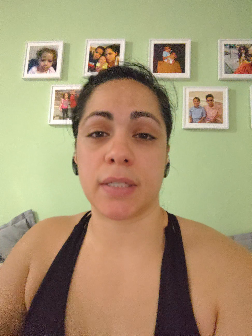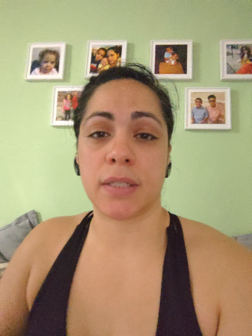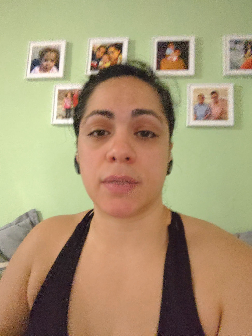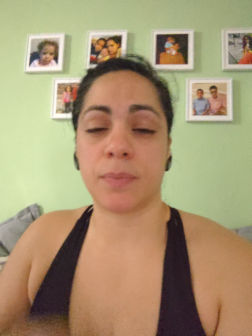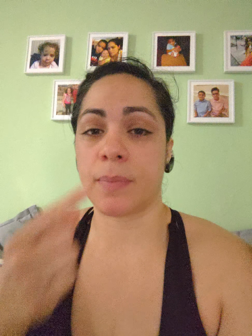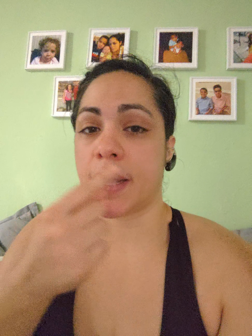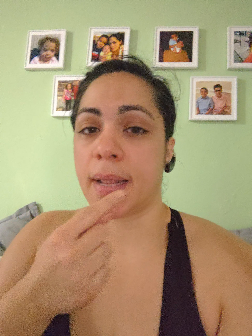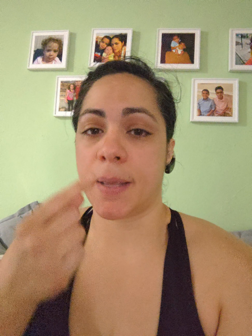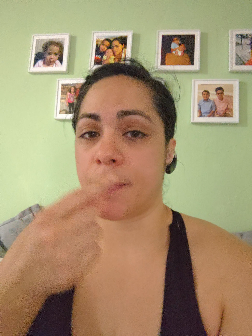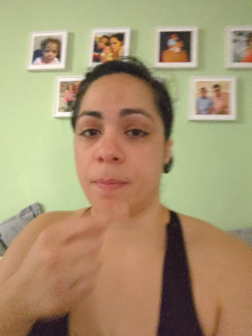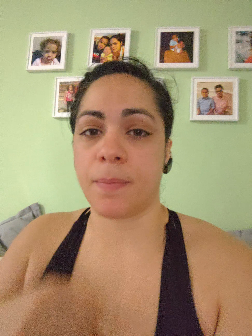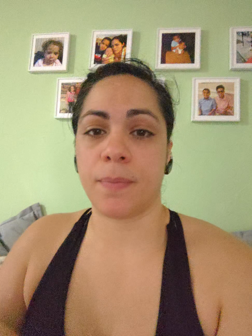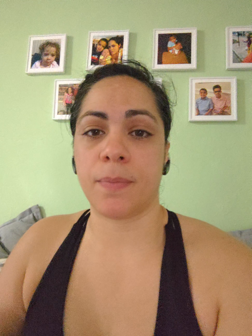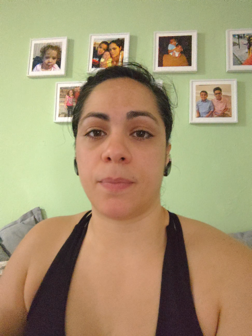lips